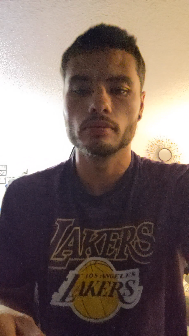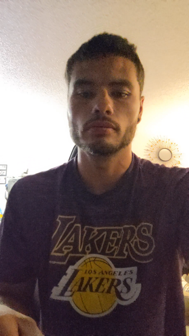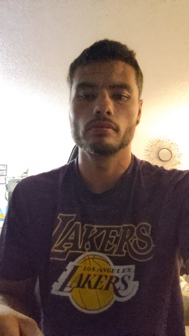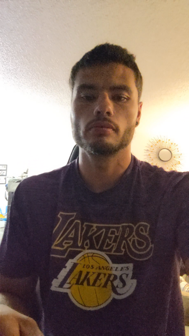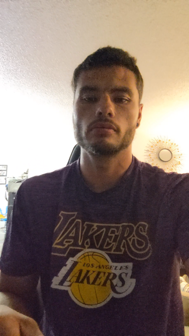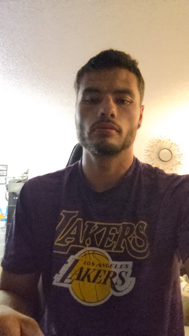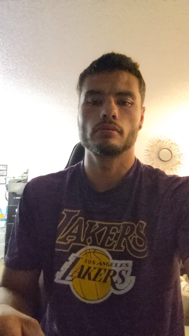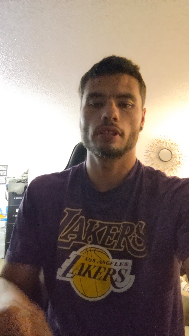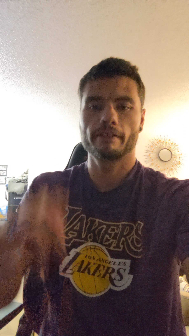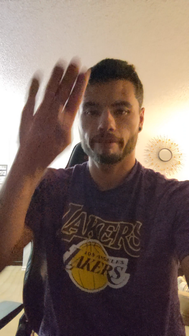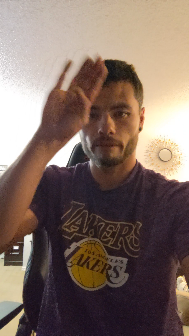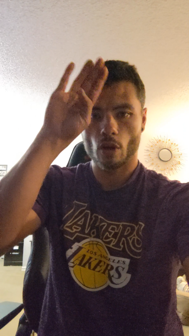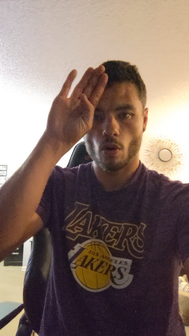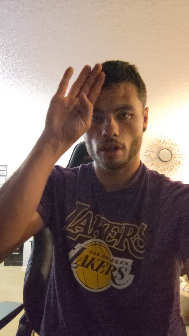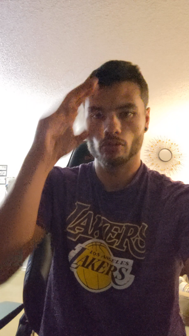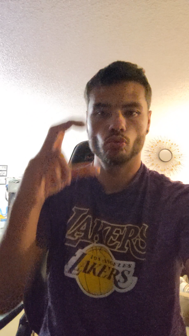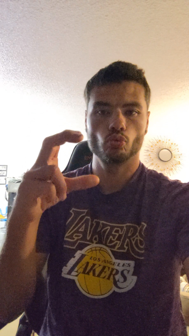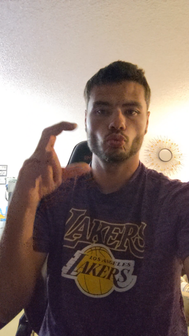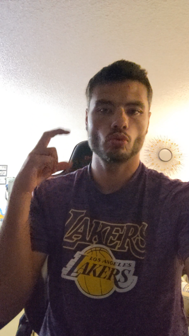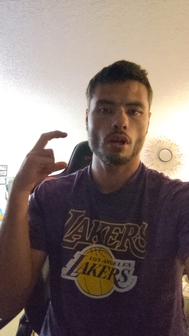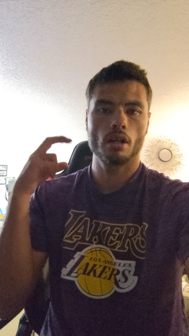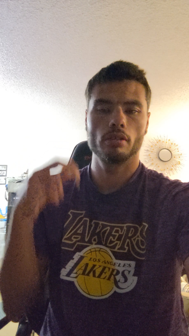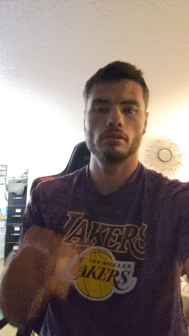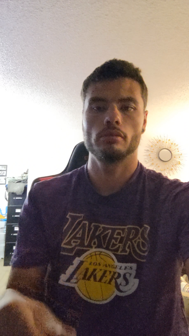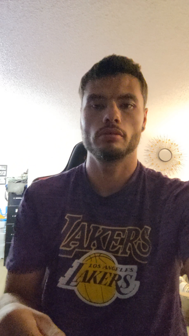fire truck